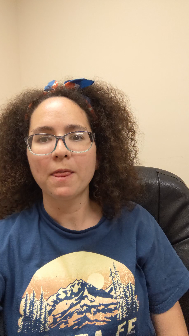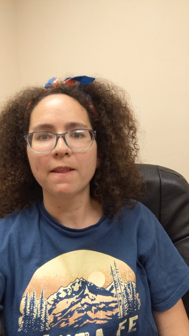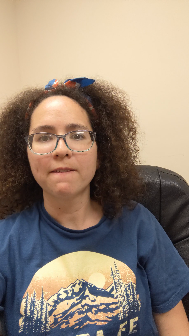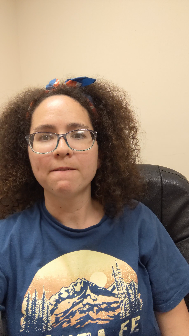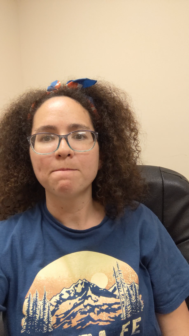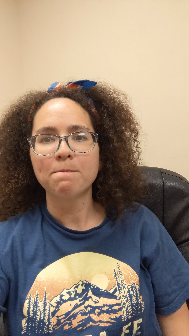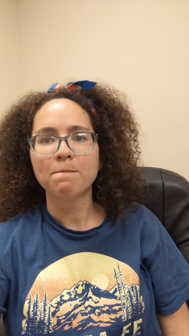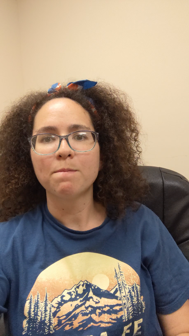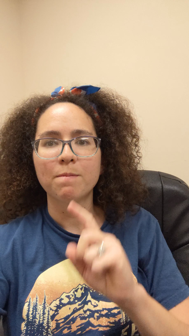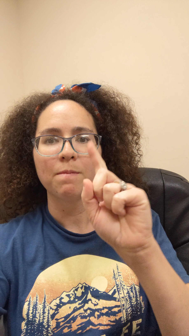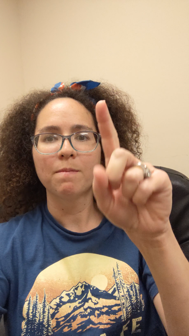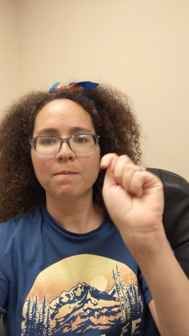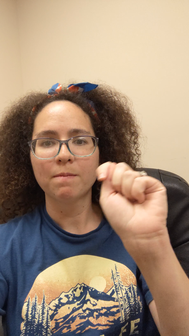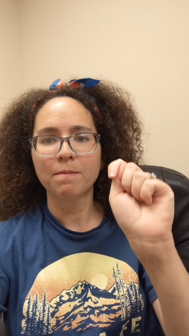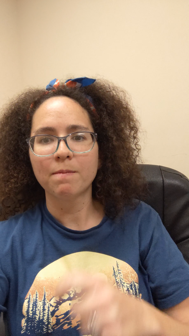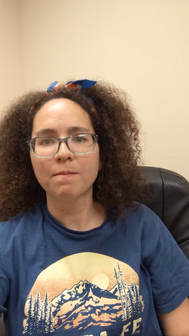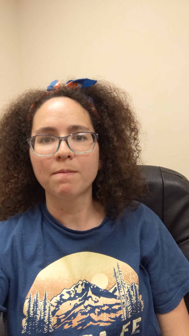go potty